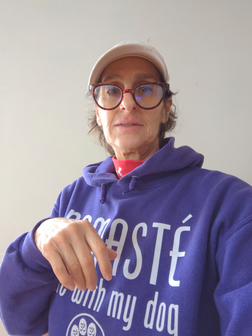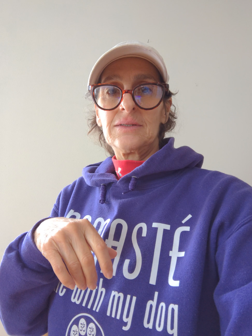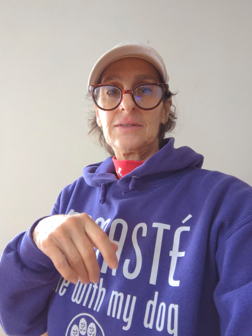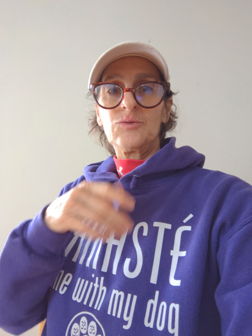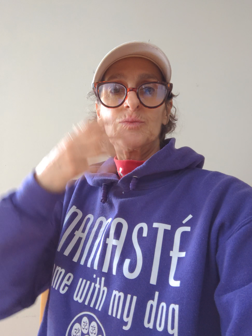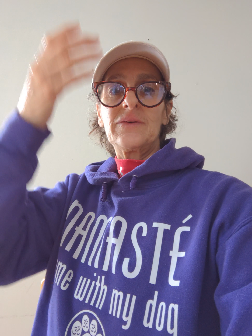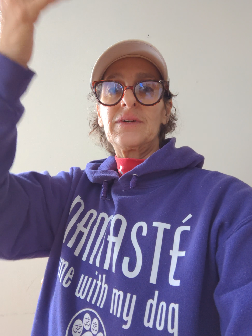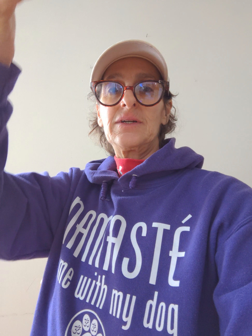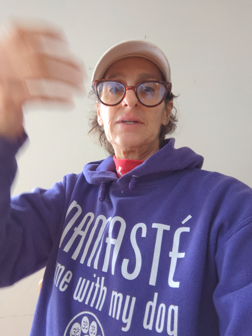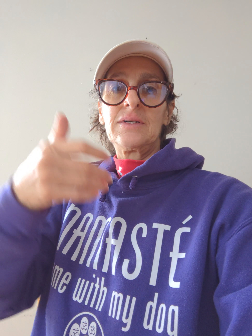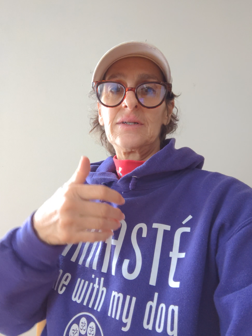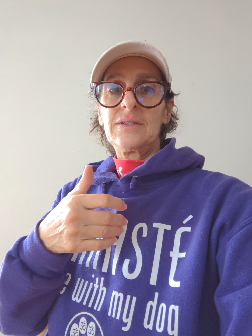giraffe